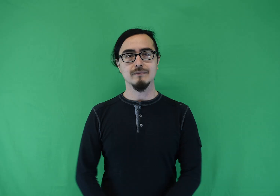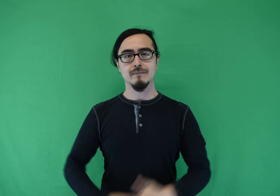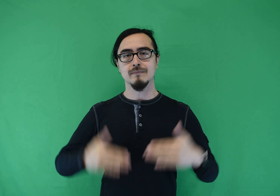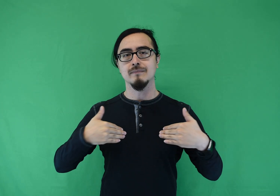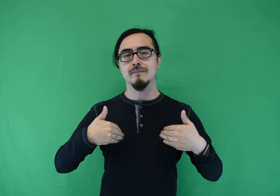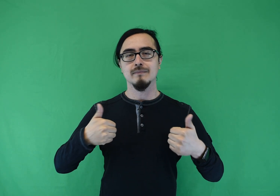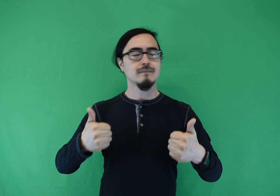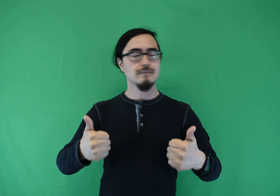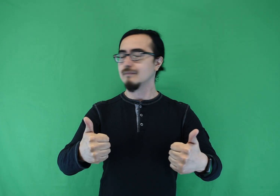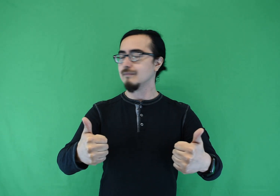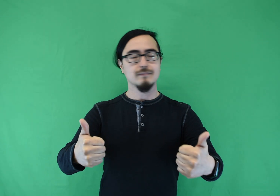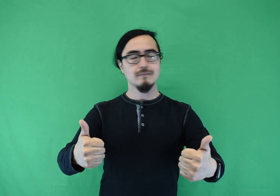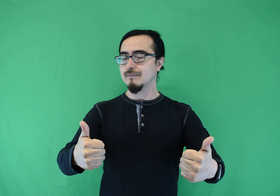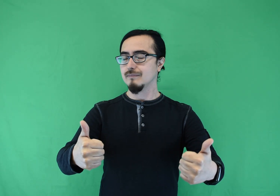no entender